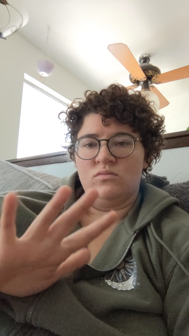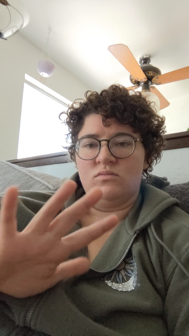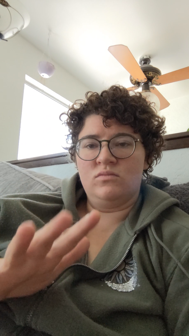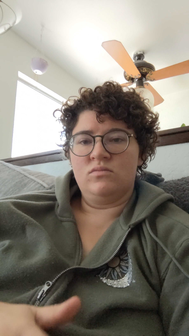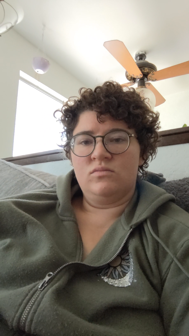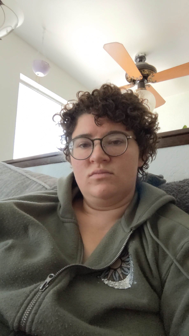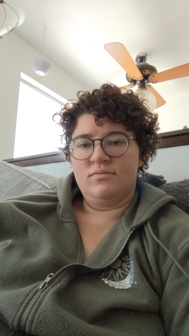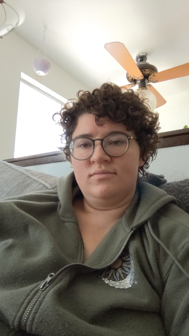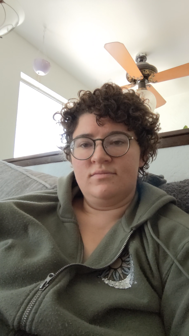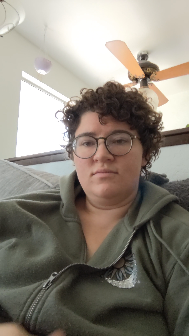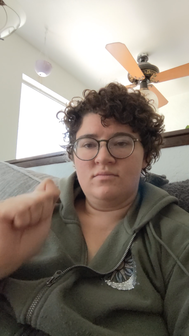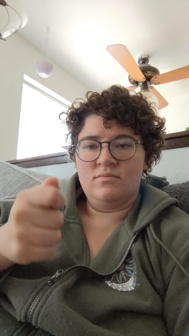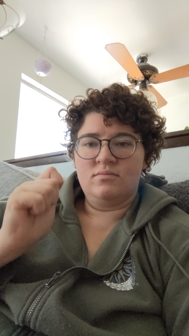hammer